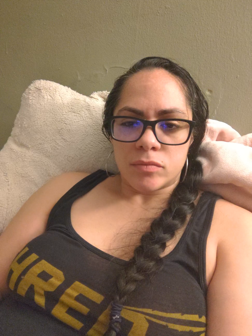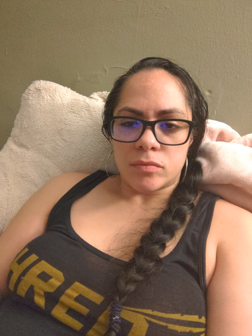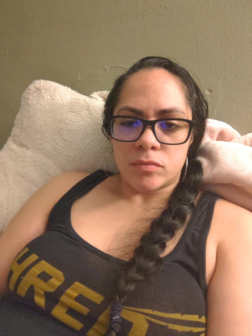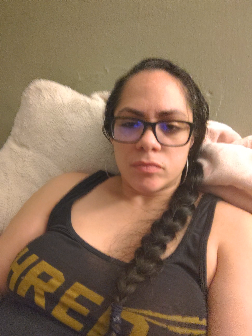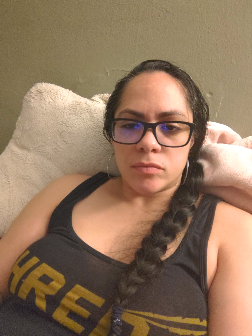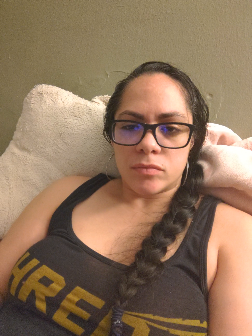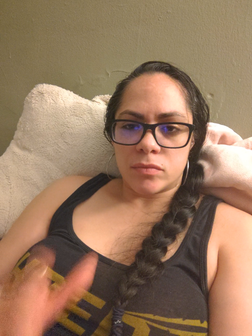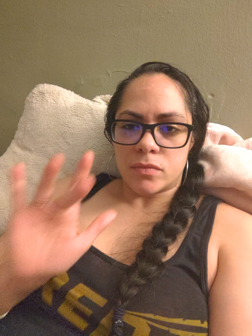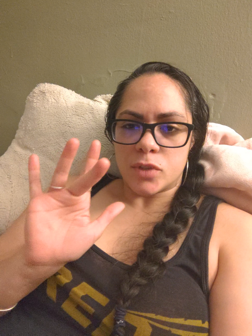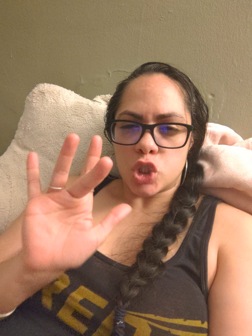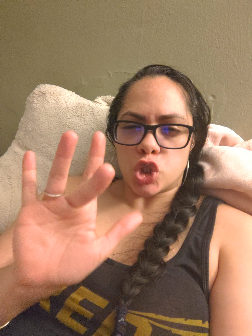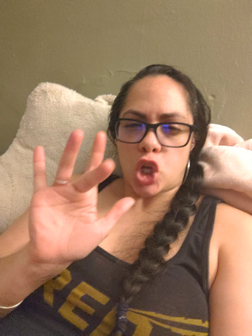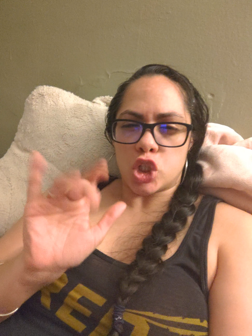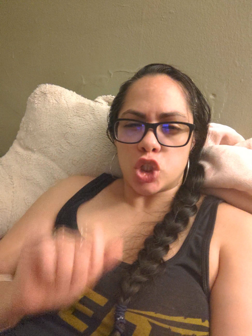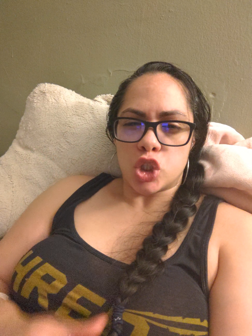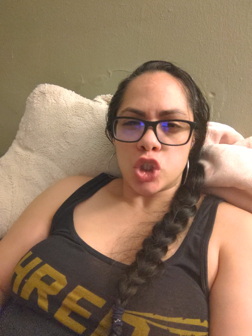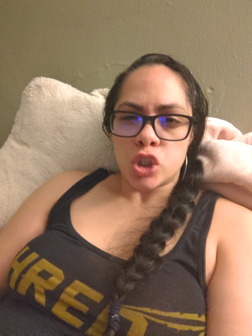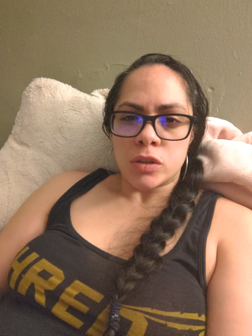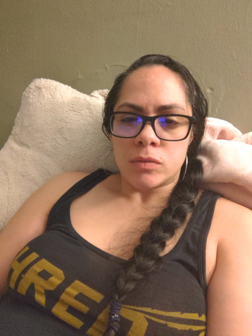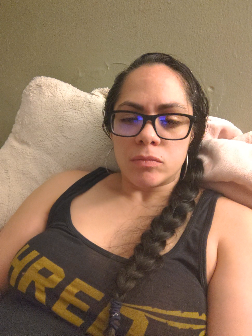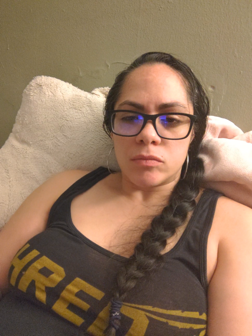touch